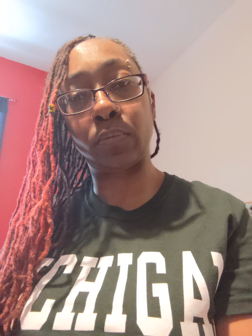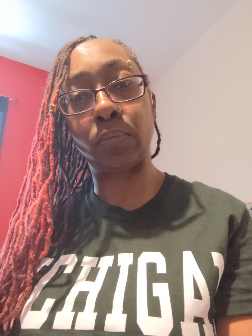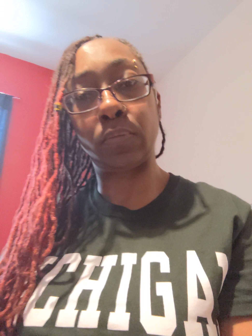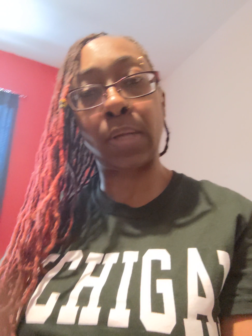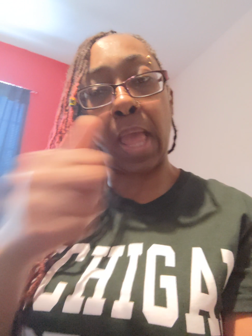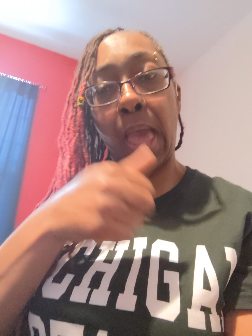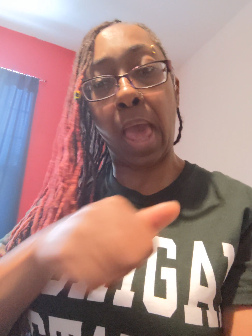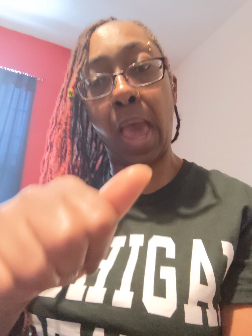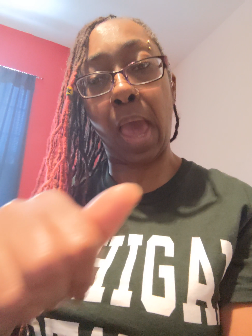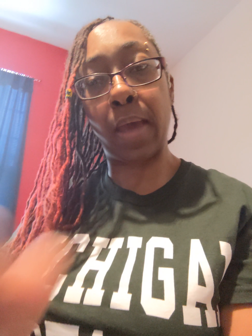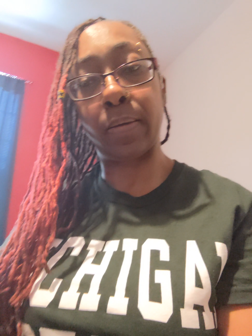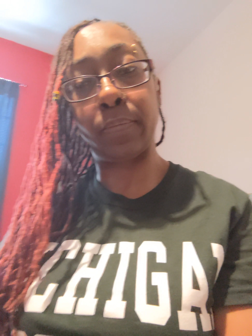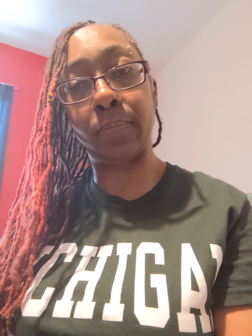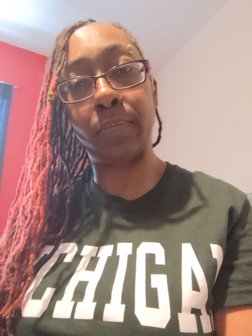hide